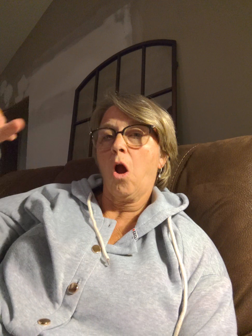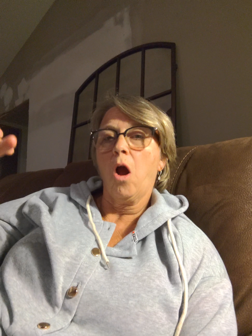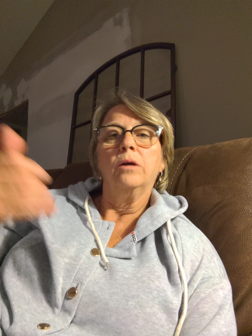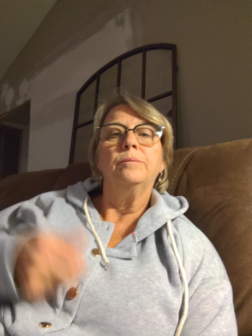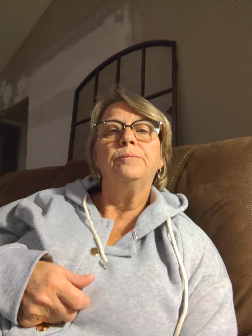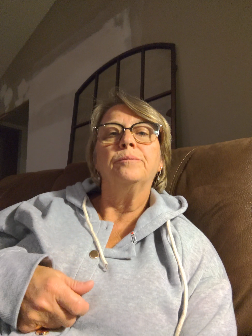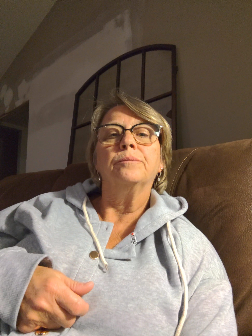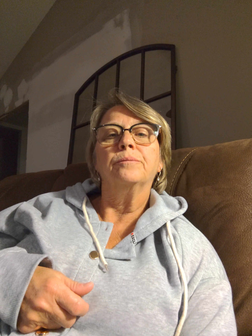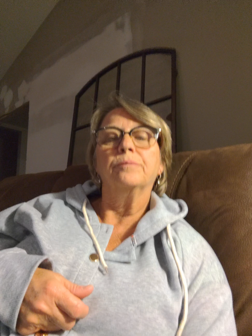call on the phone